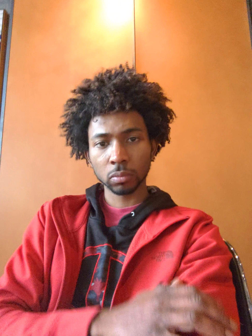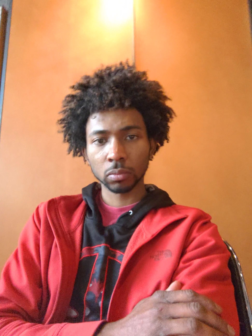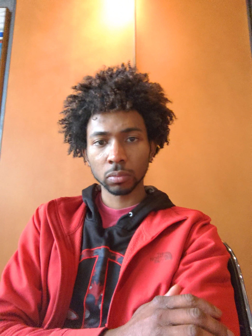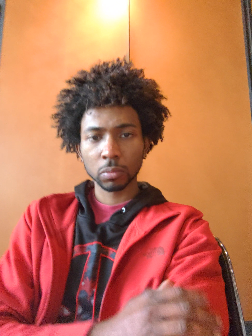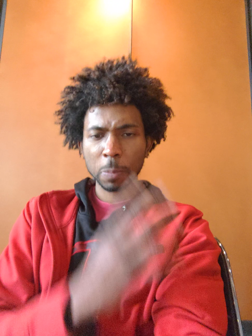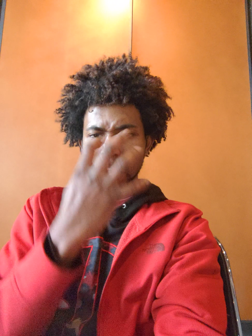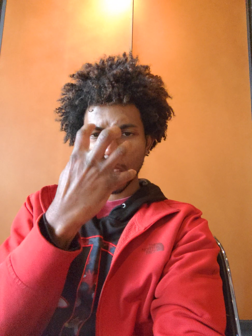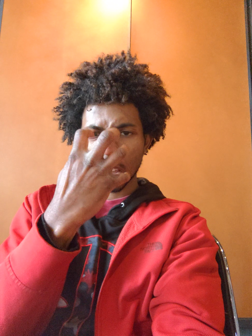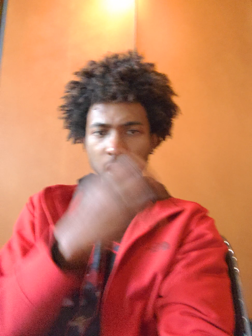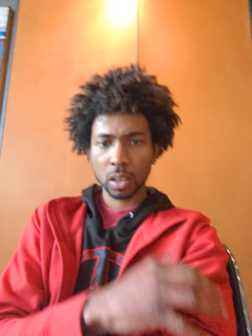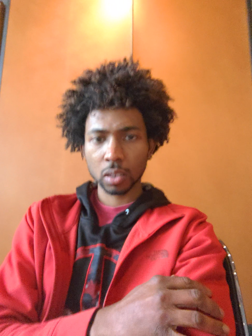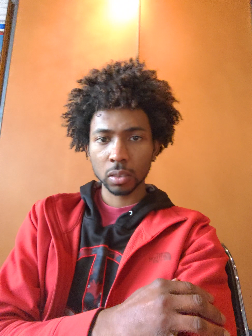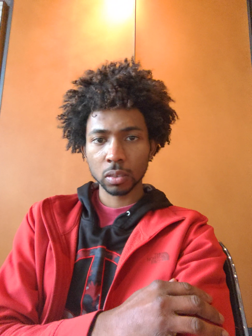mad